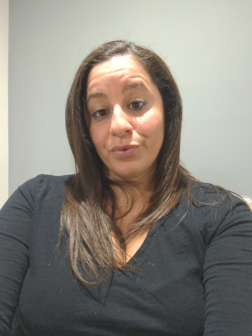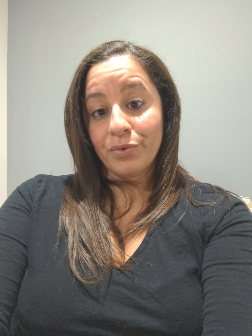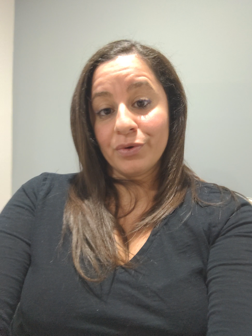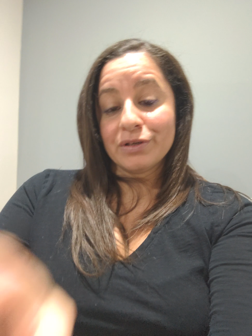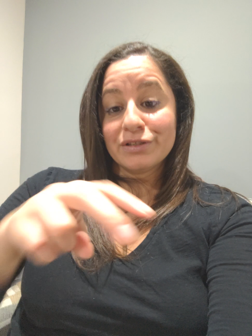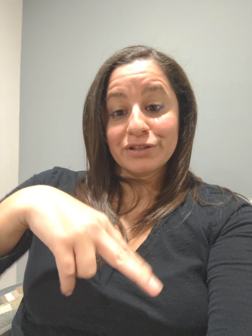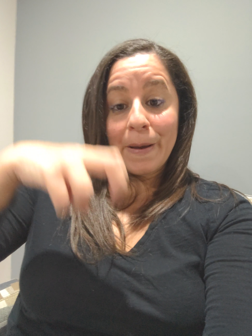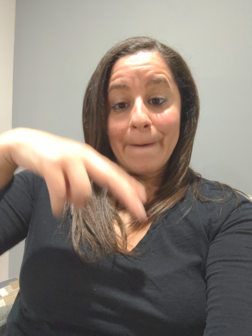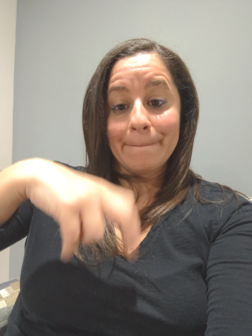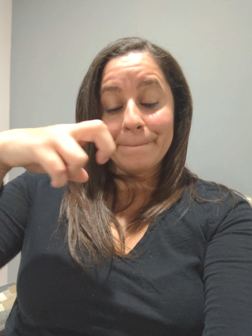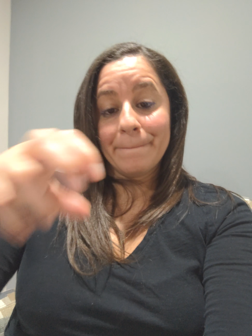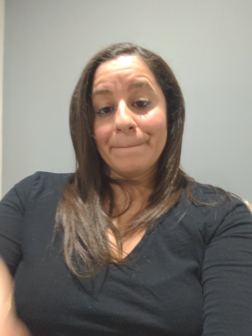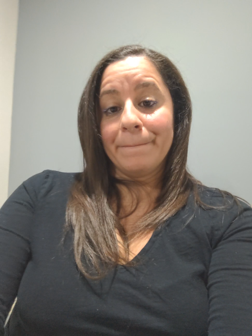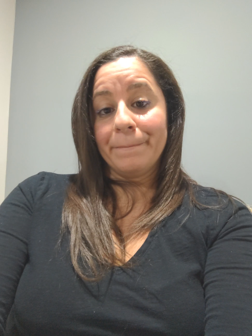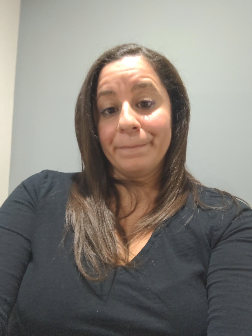jump